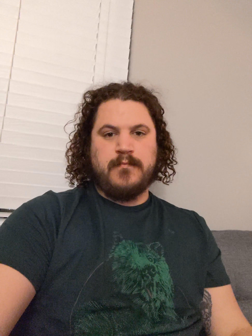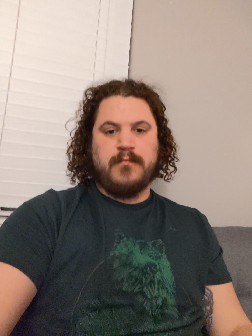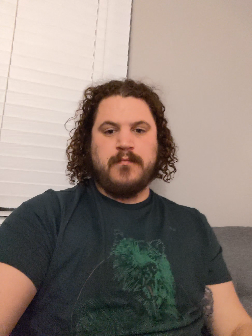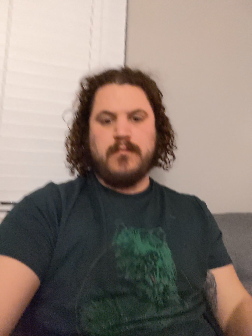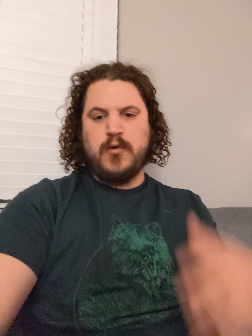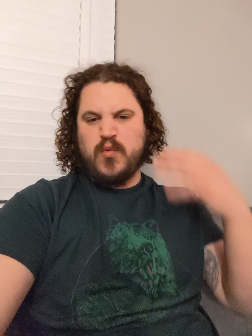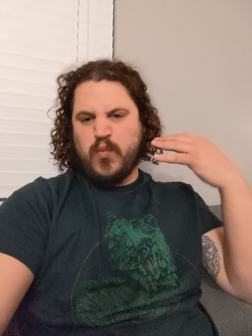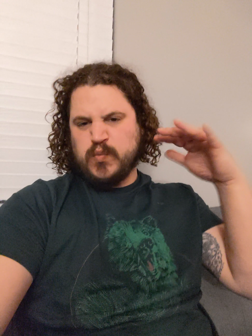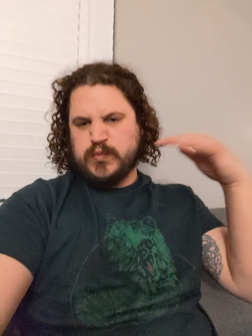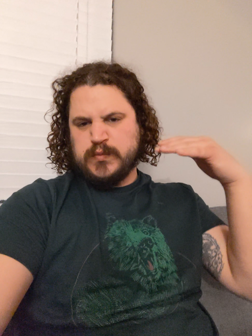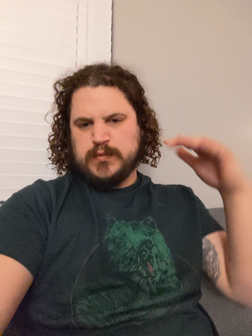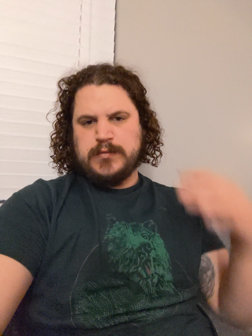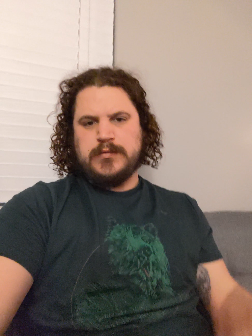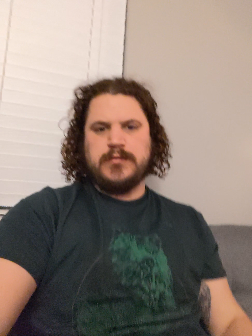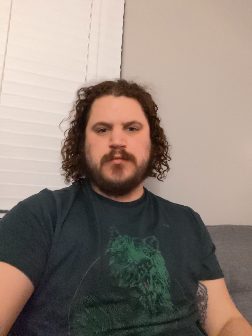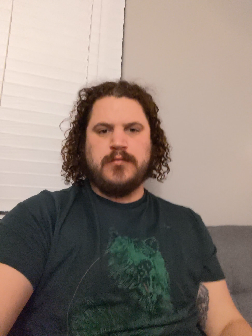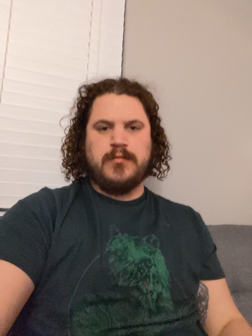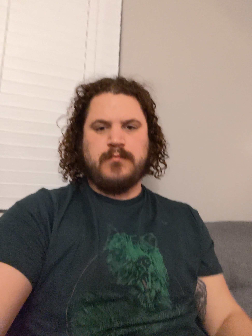noisy